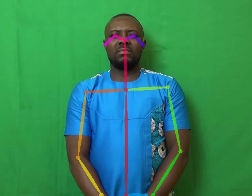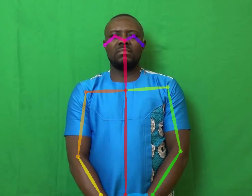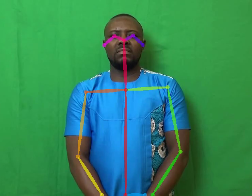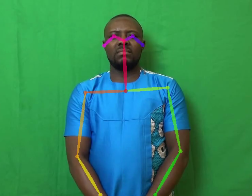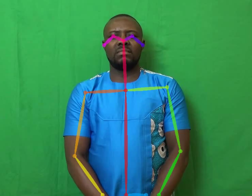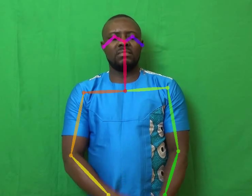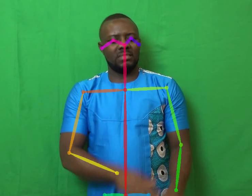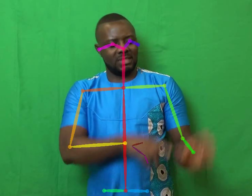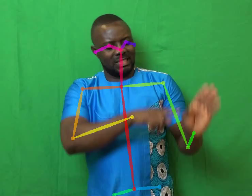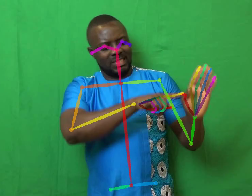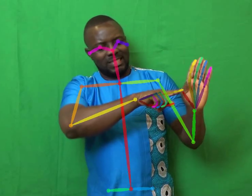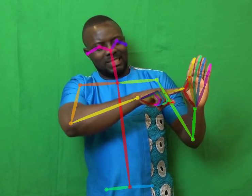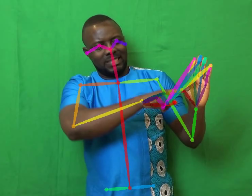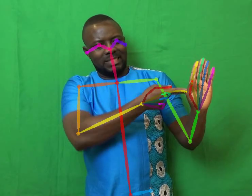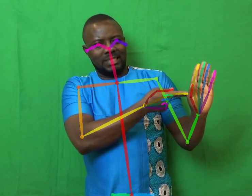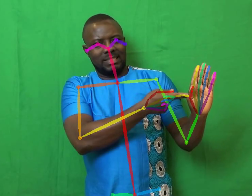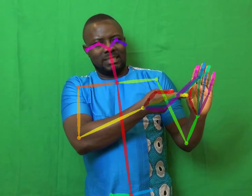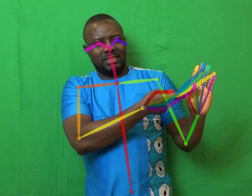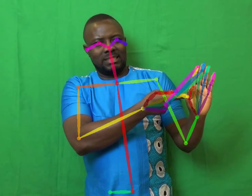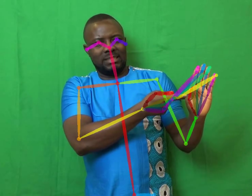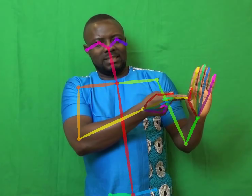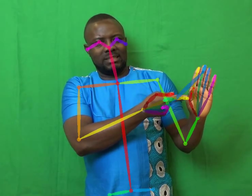start or begin